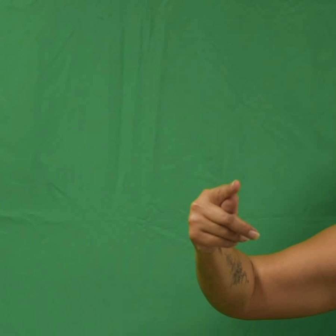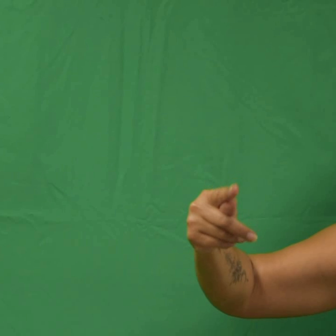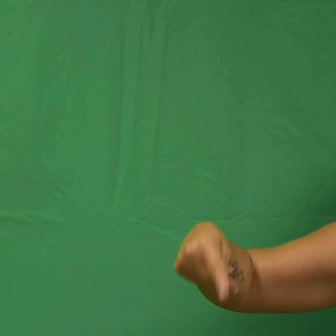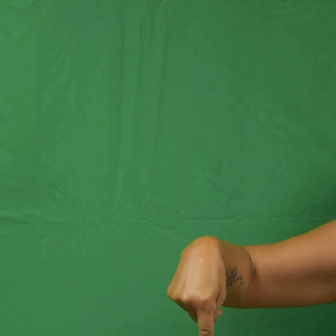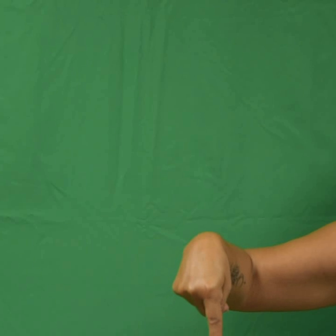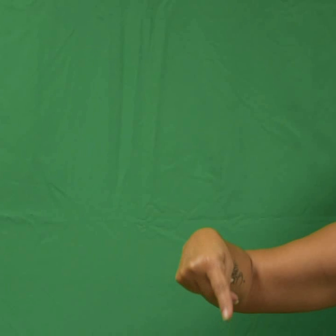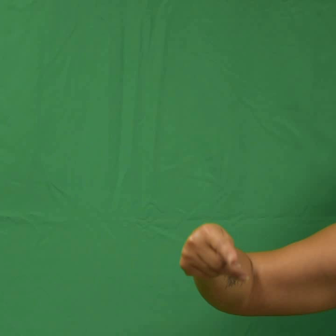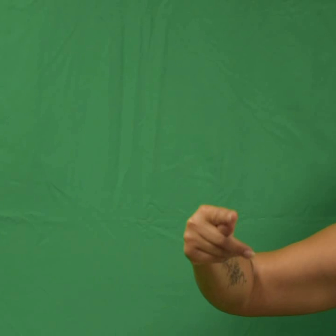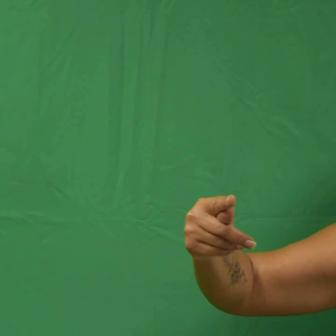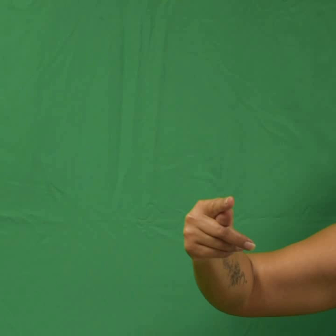K